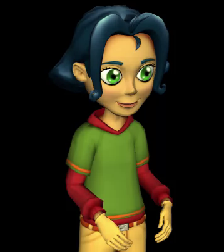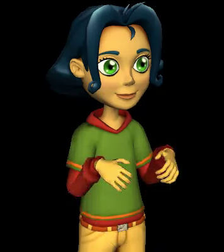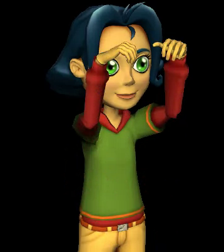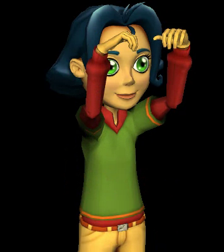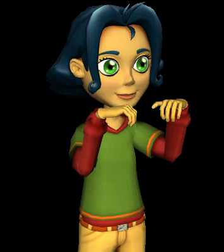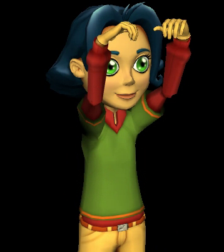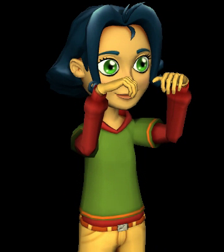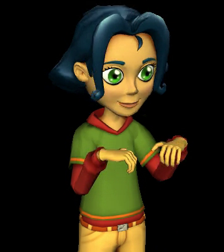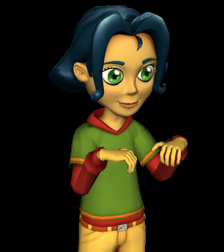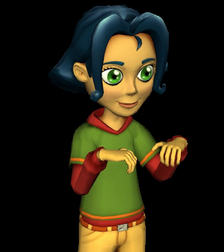مطر